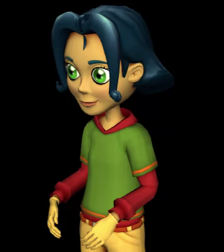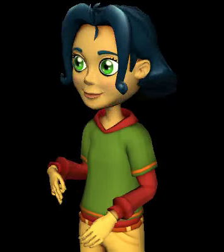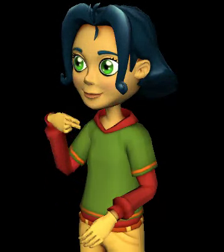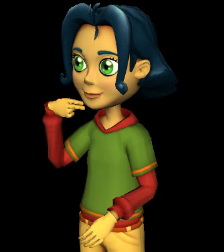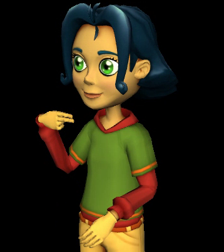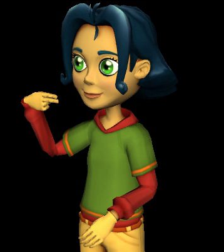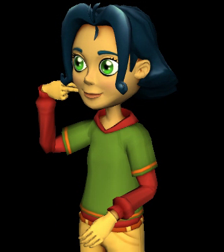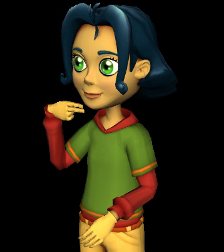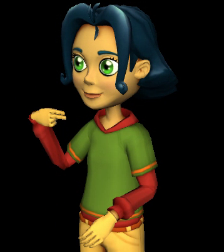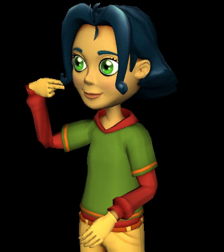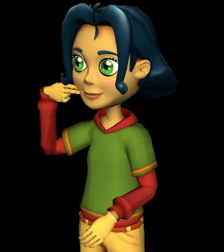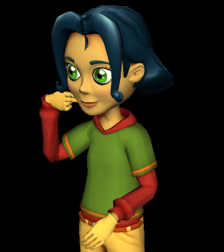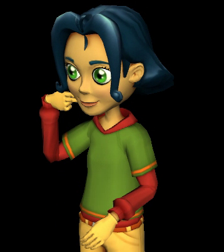نوفمبر